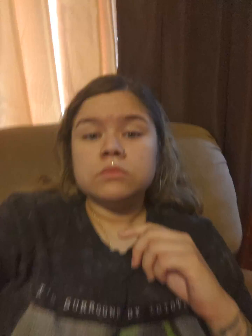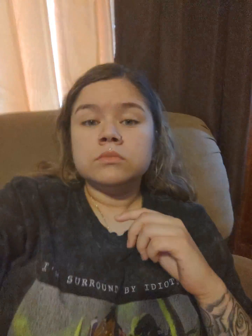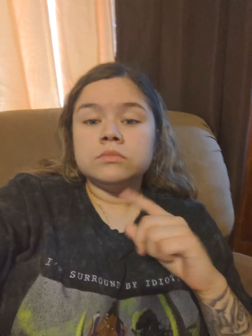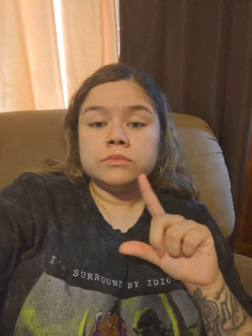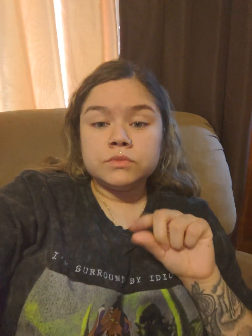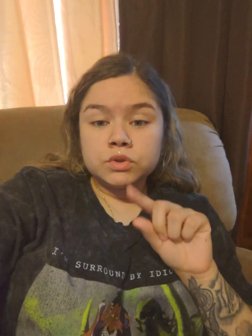chicken